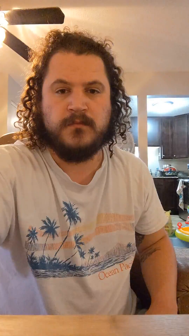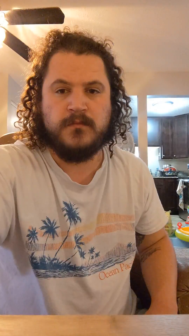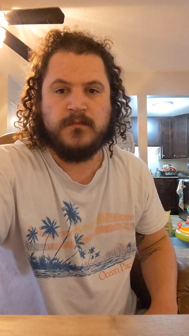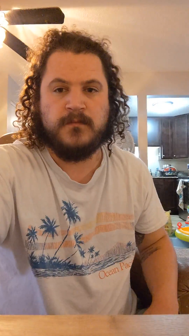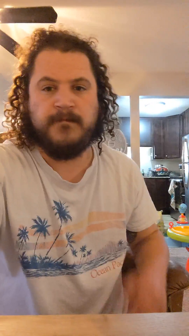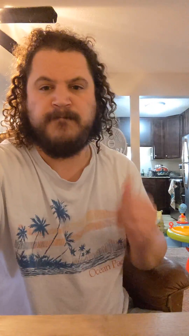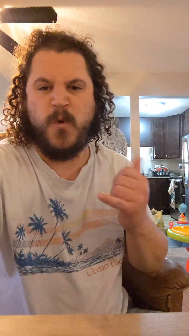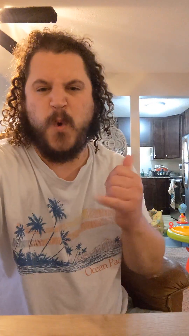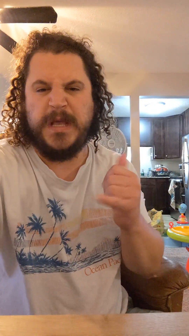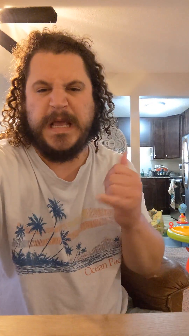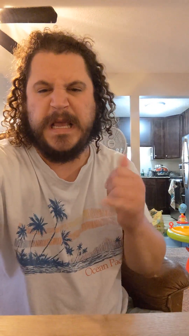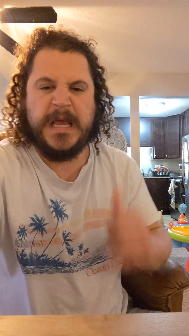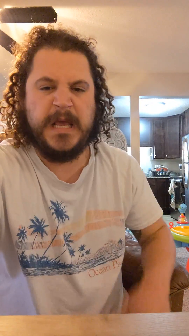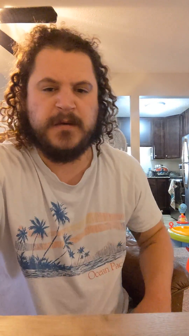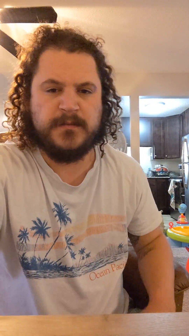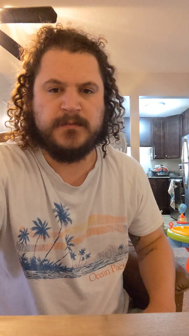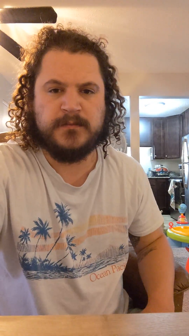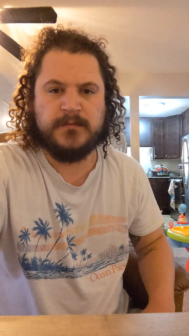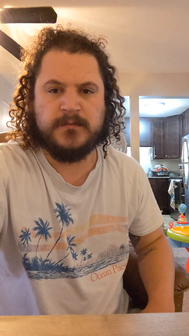party